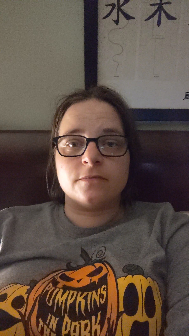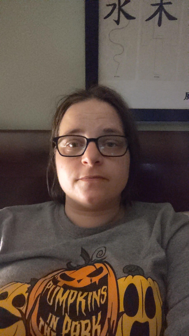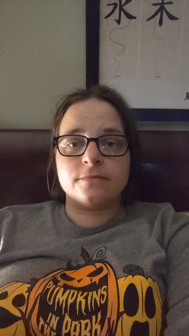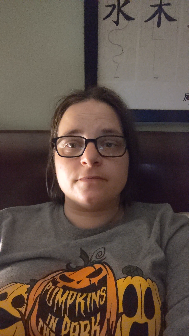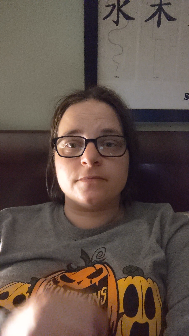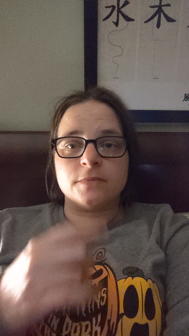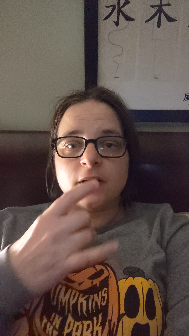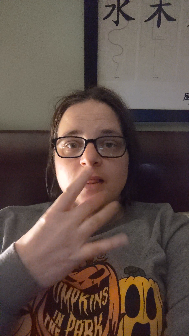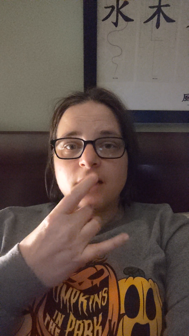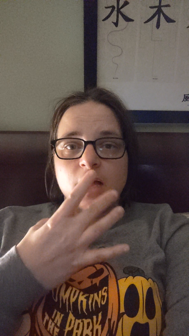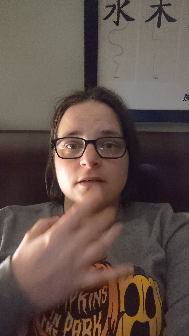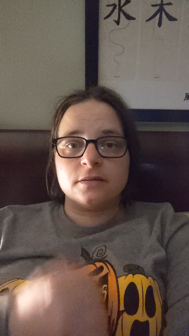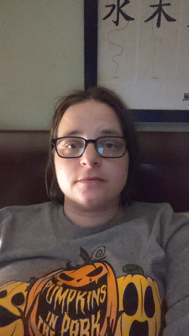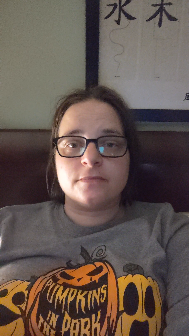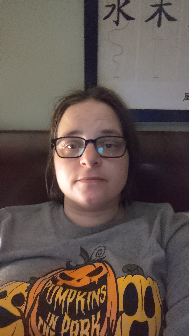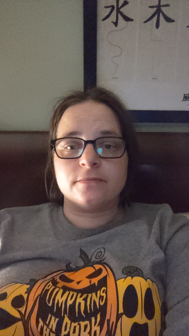light bulb